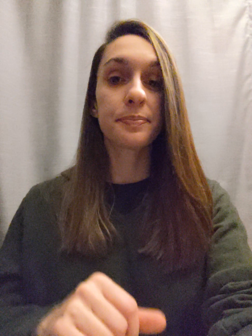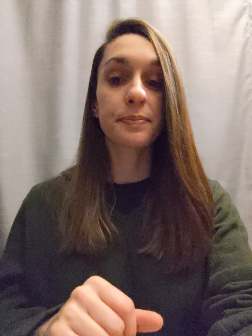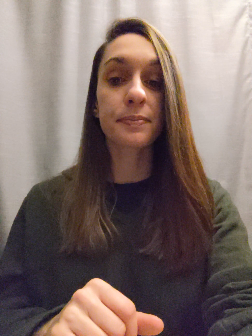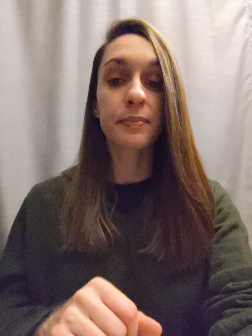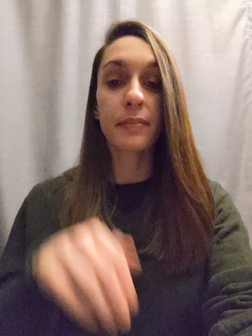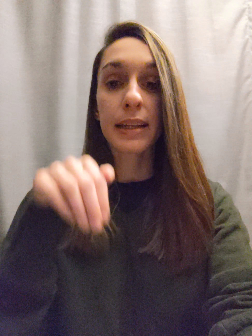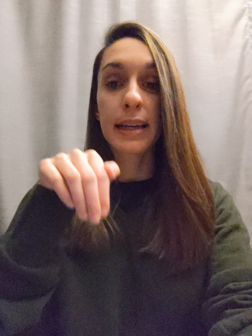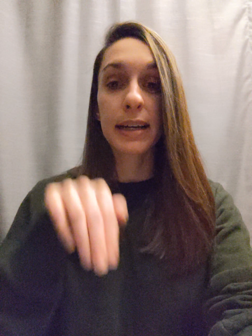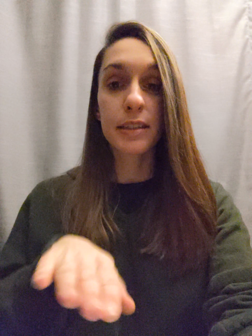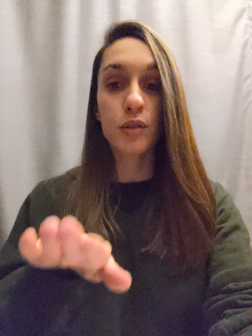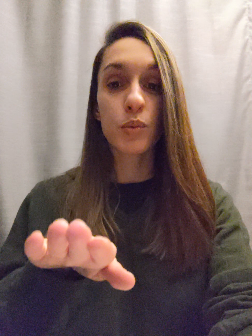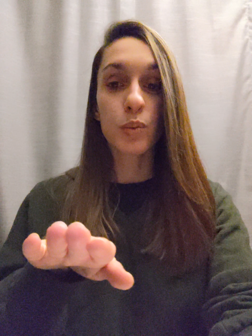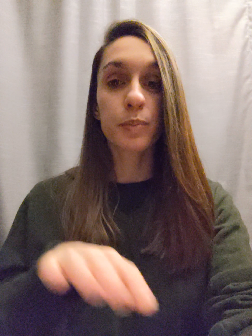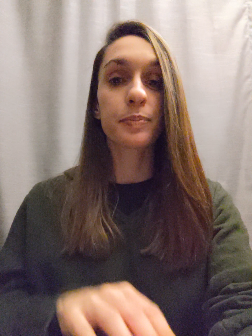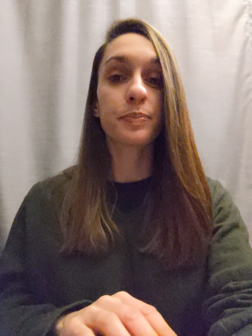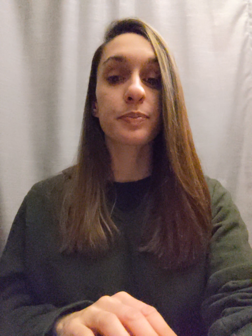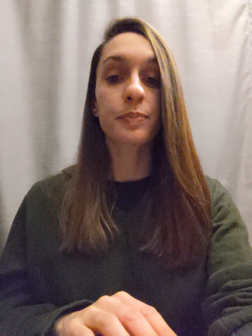into